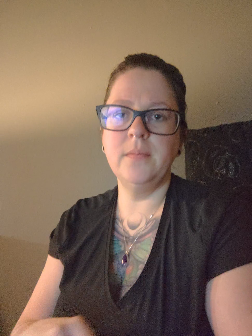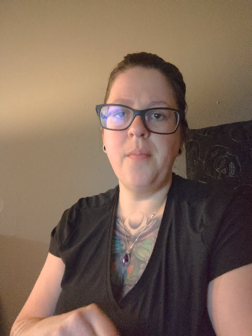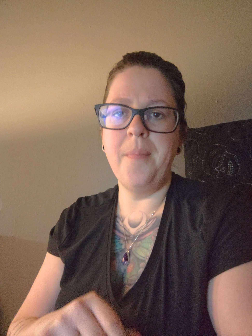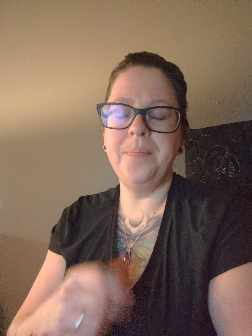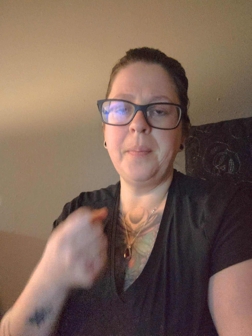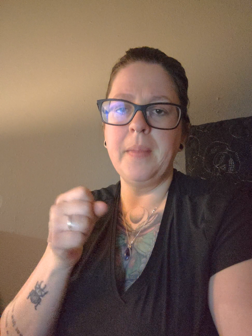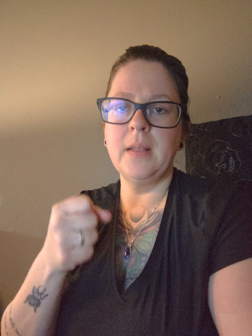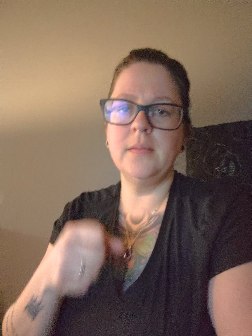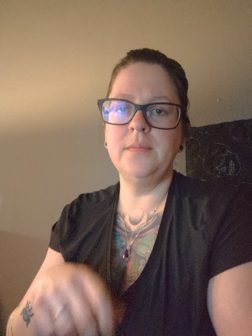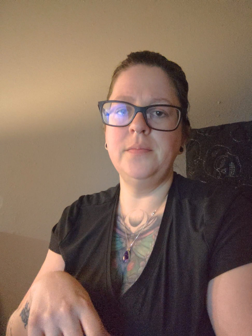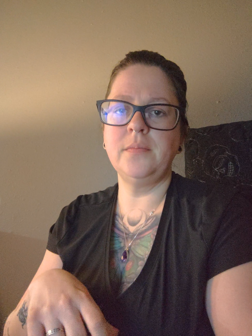make